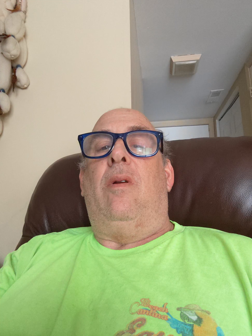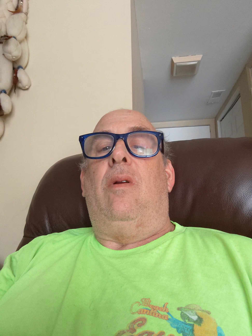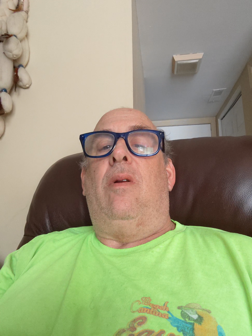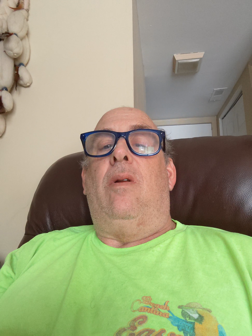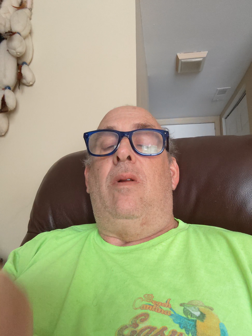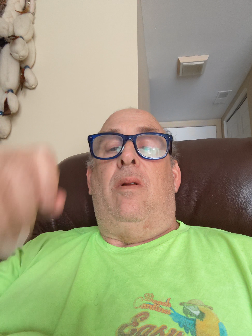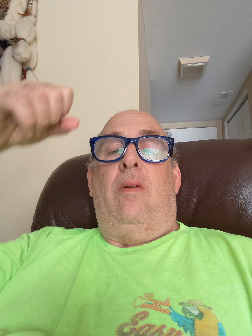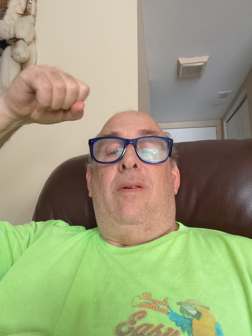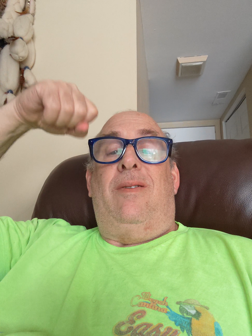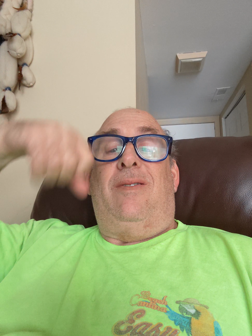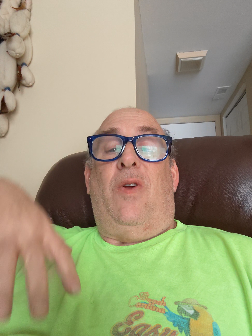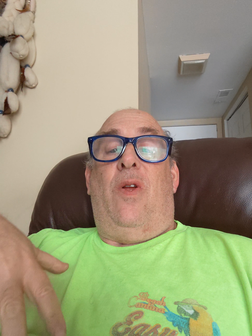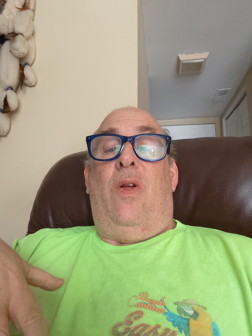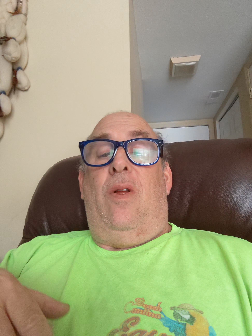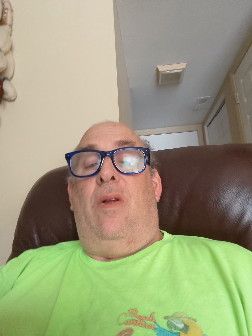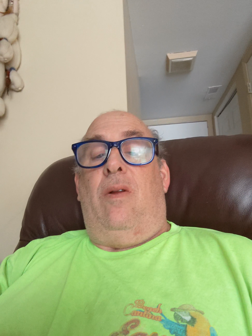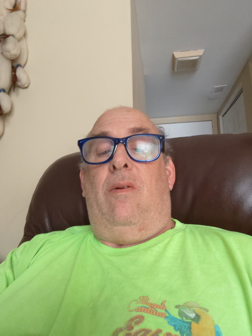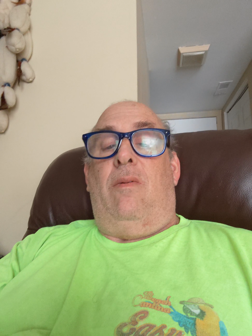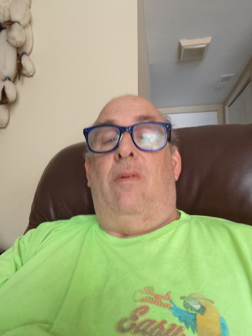shower